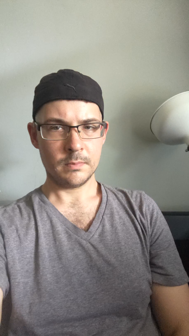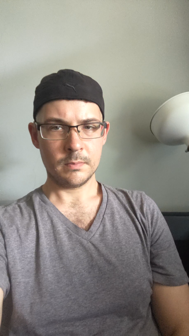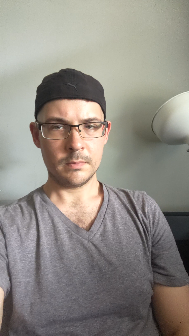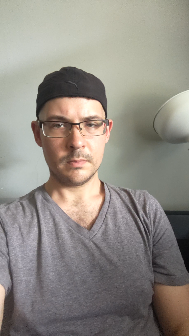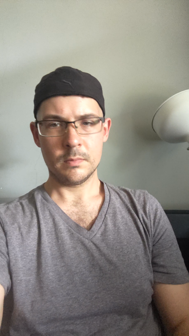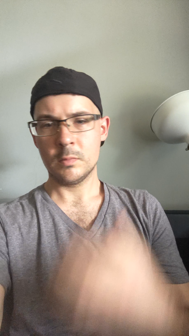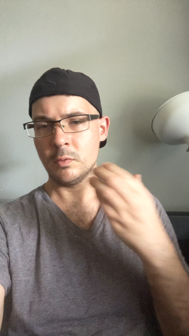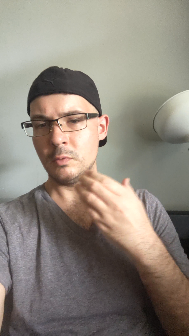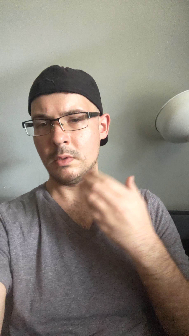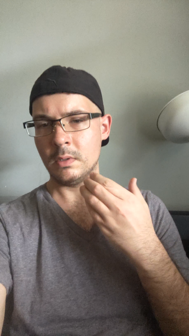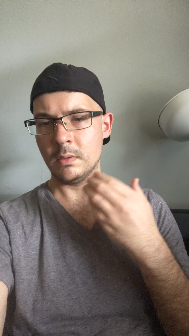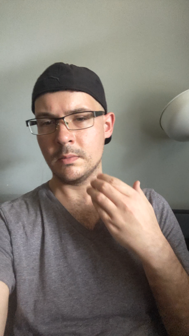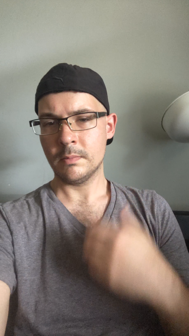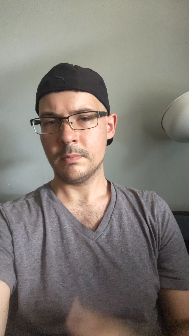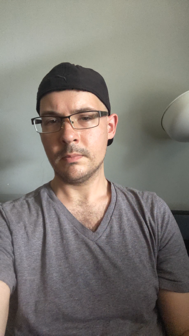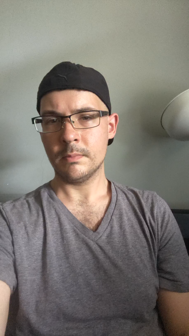shake